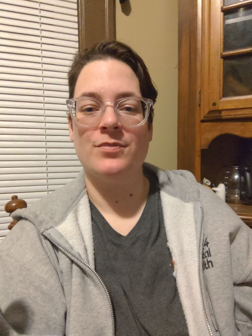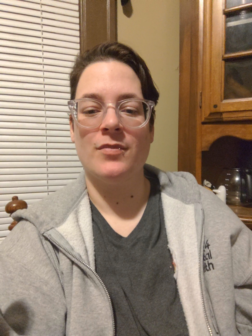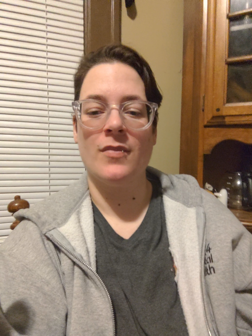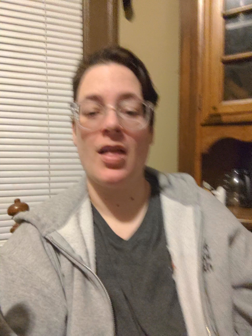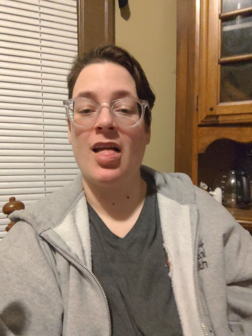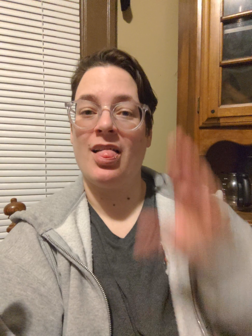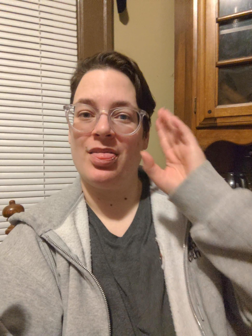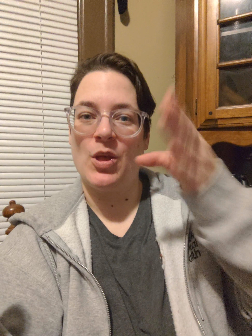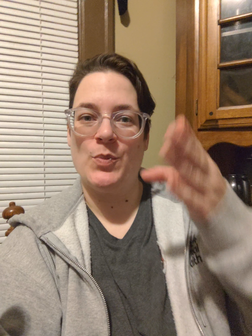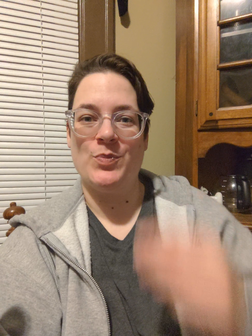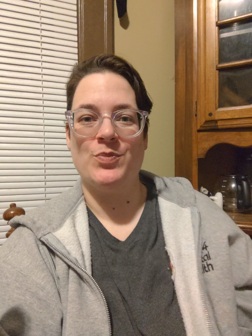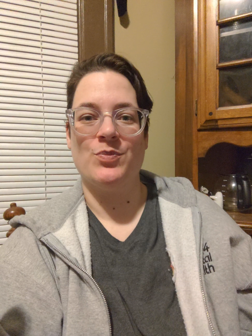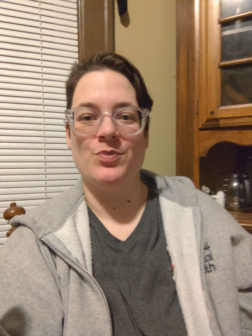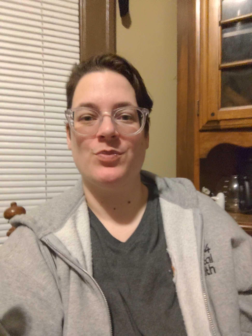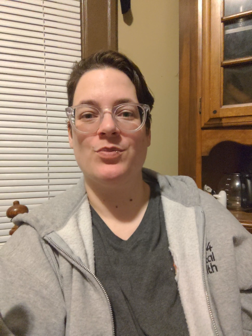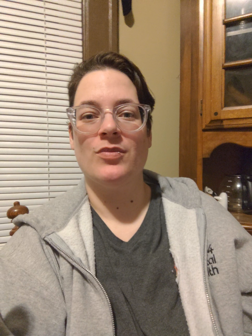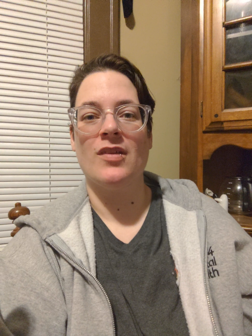hello